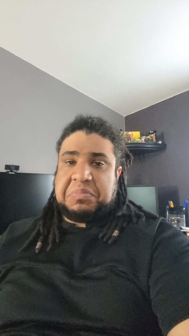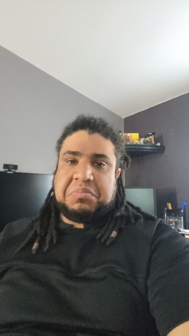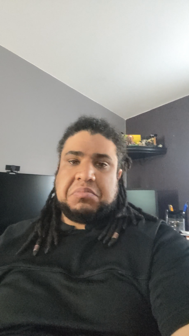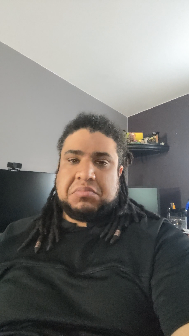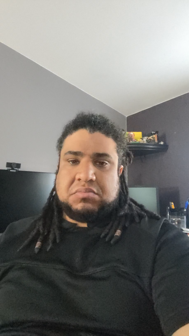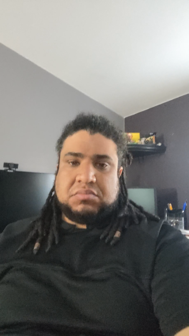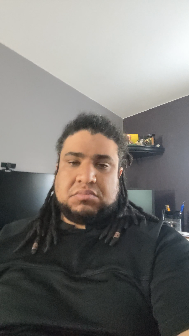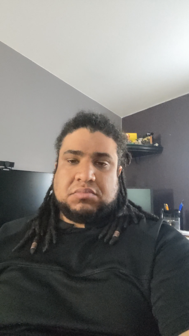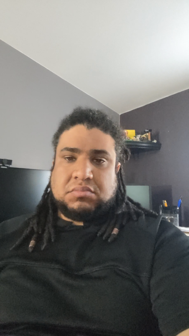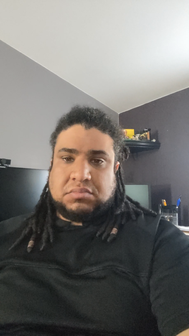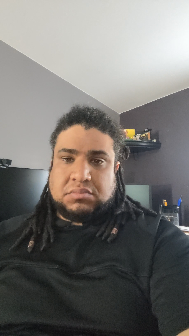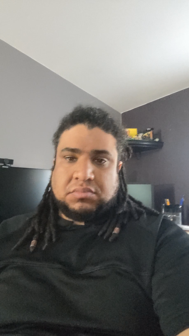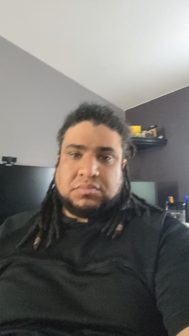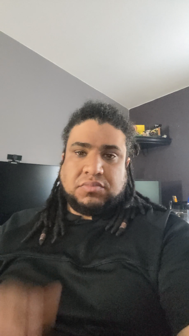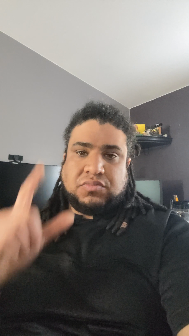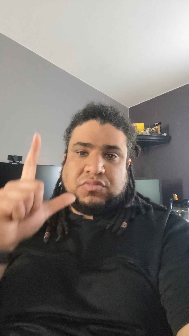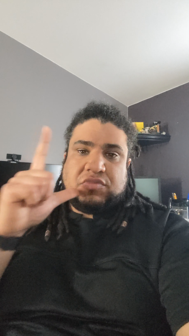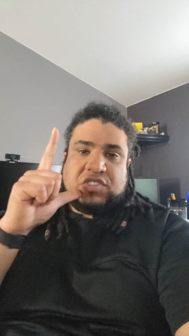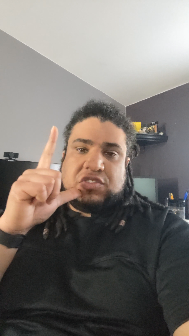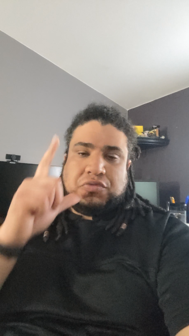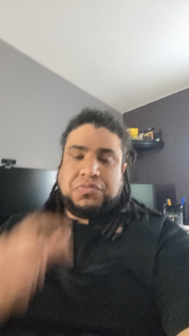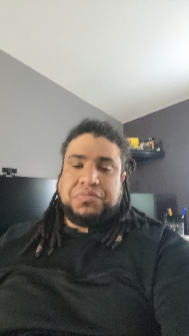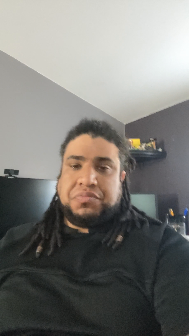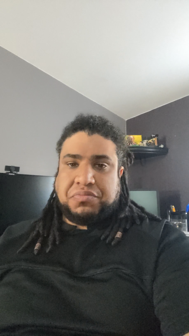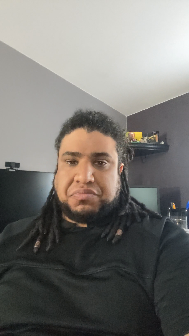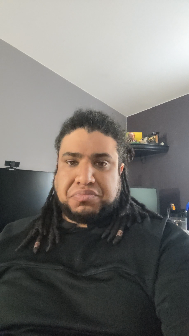lunch